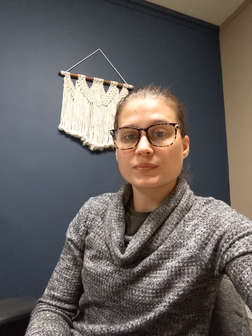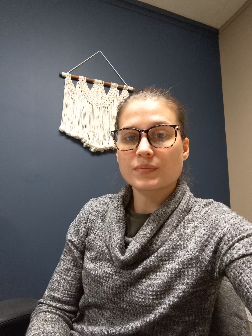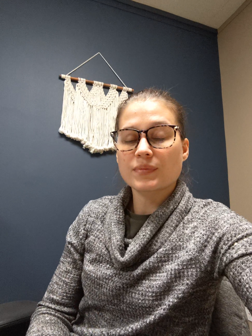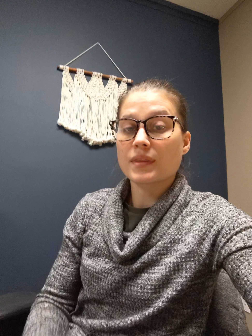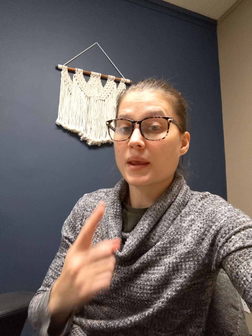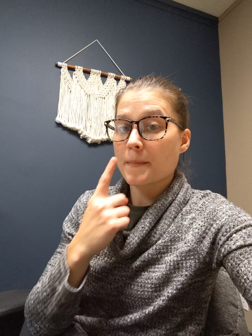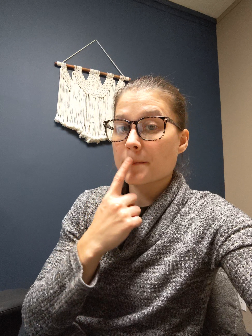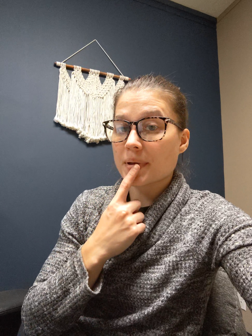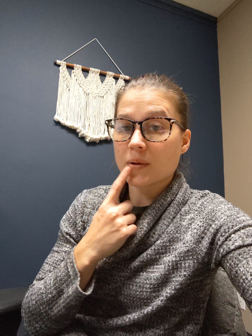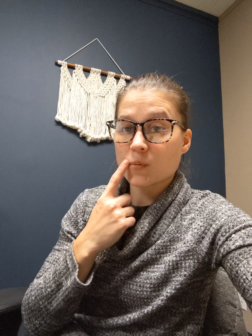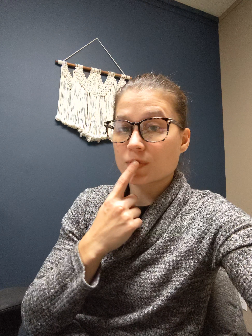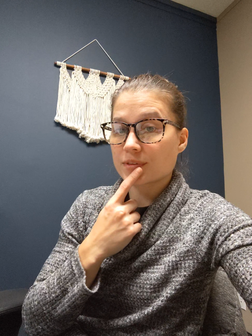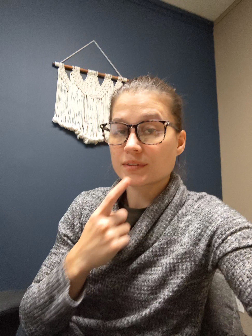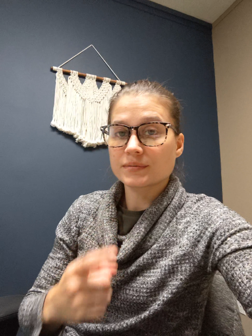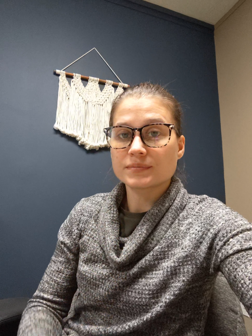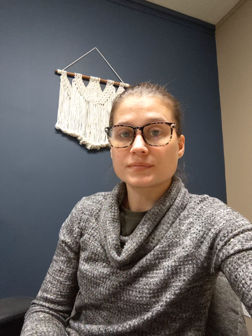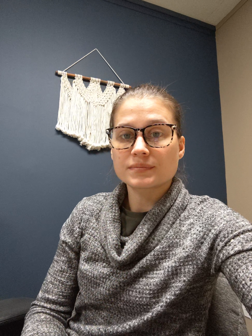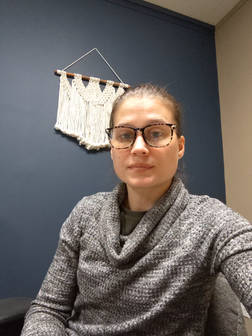mouth